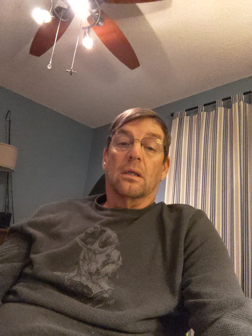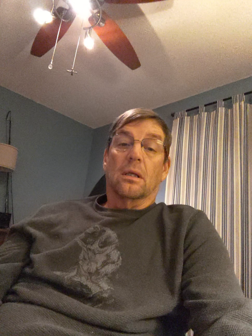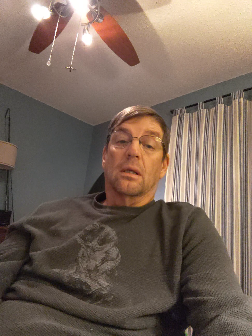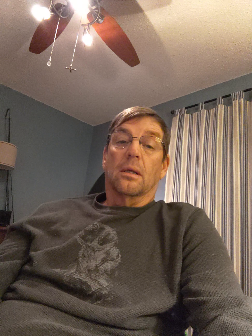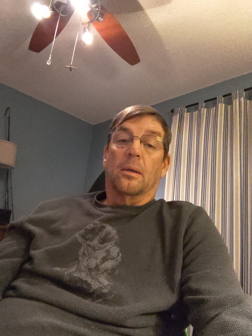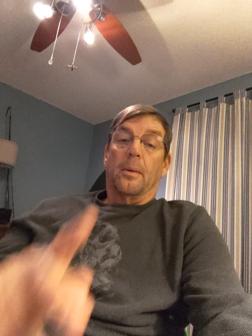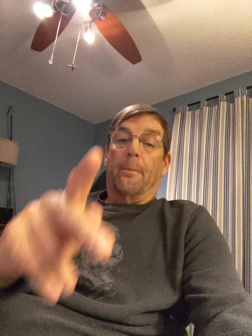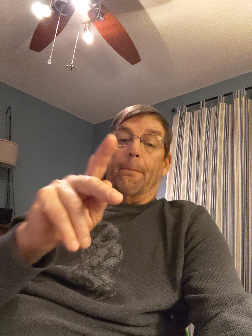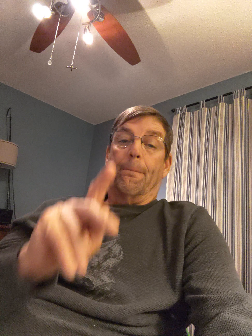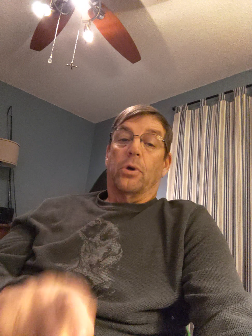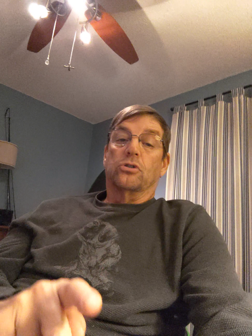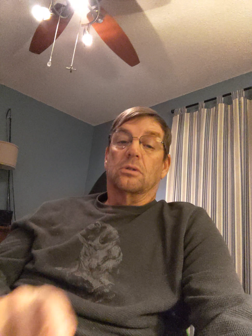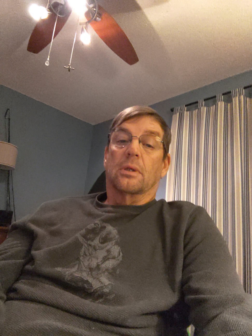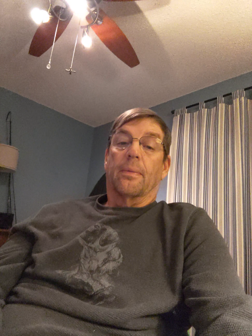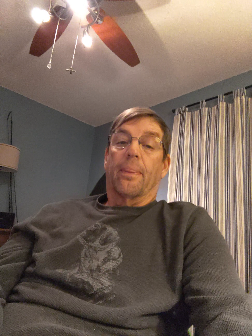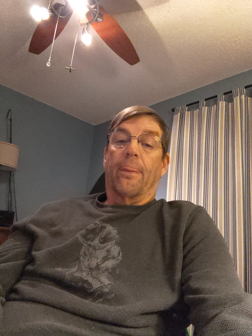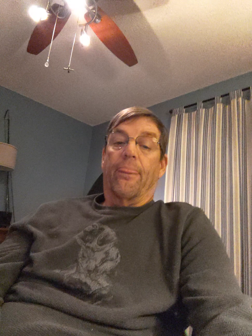person